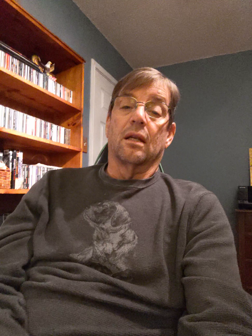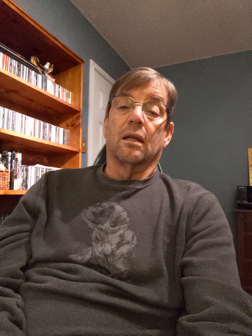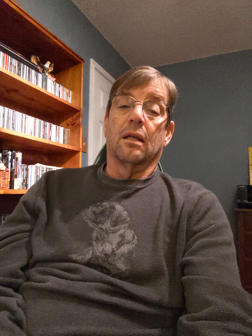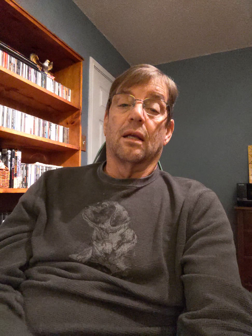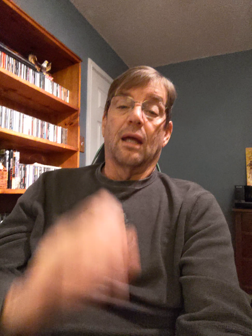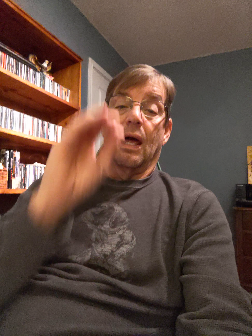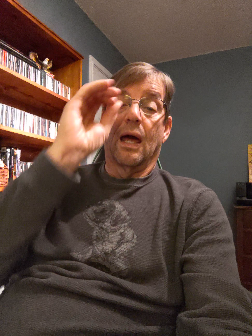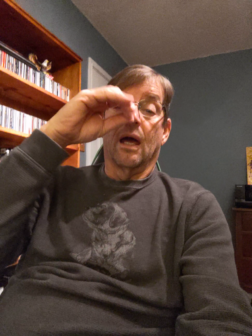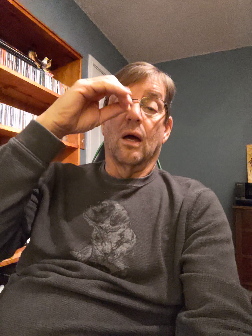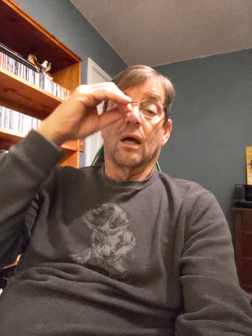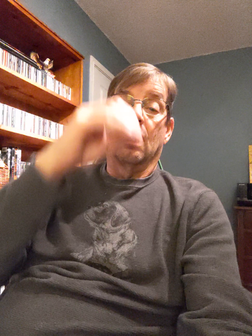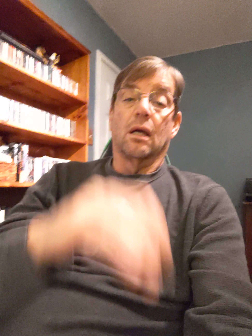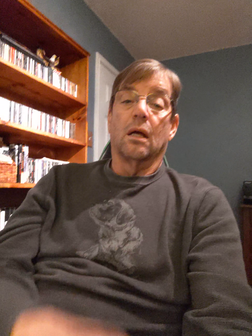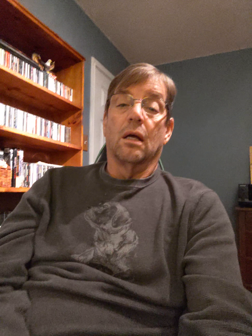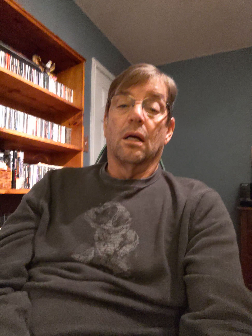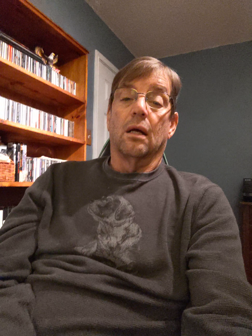owl